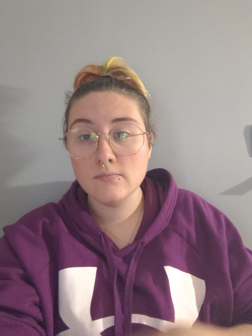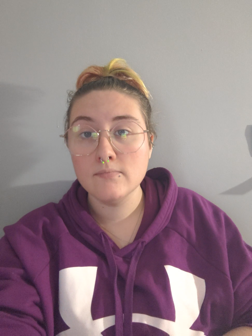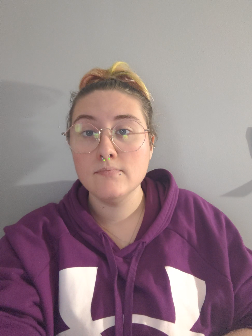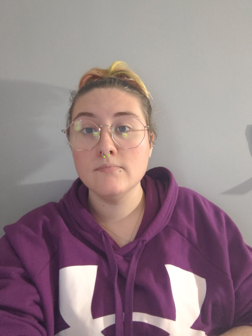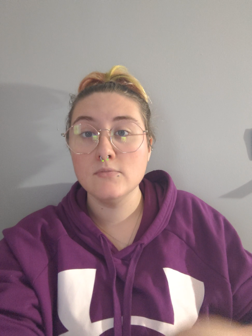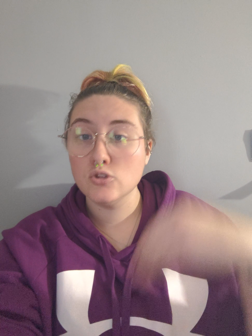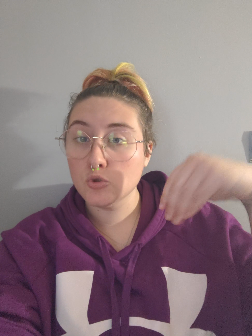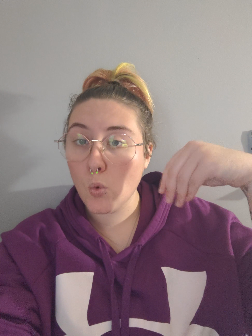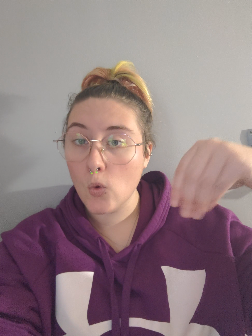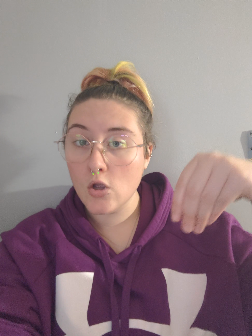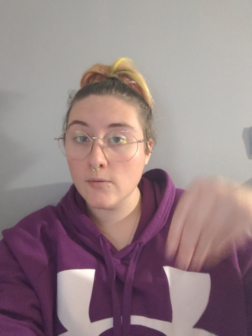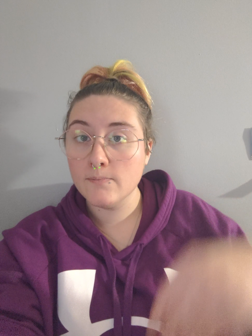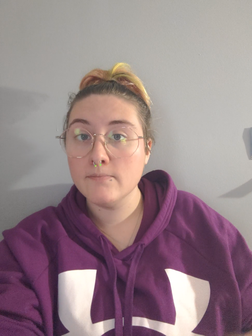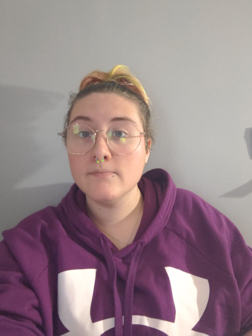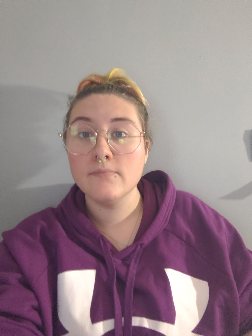store